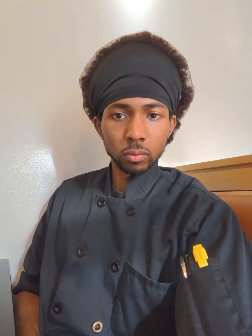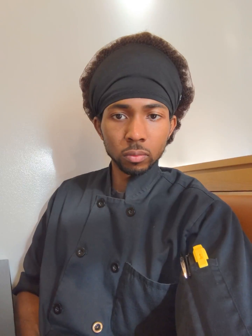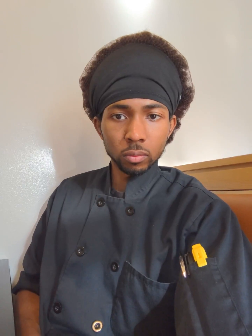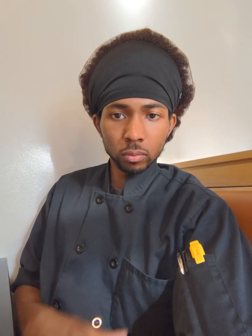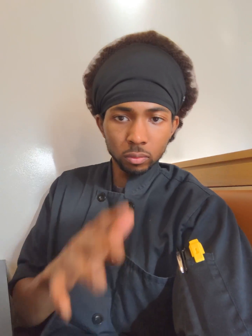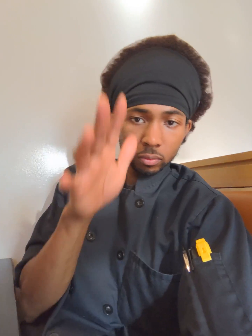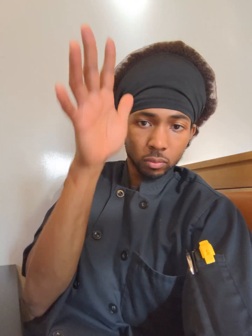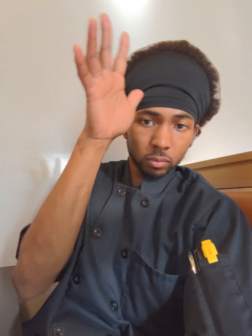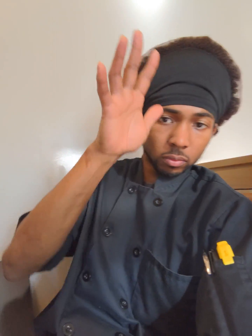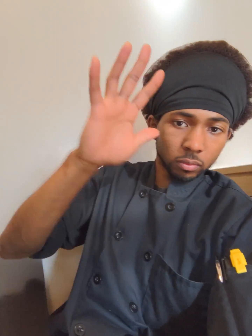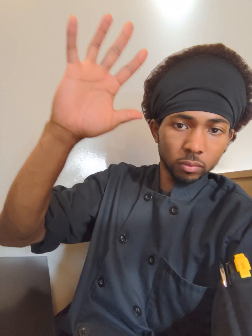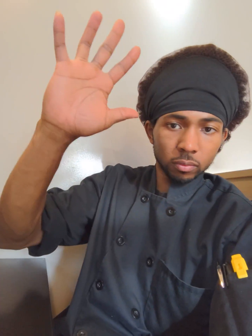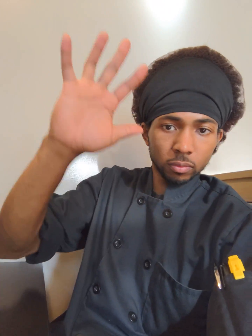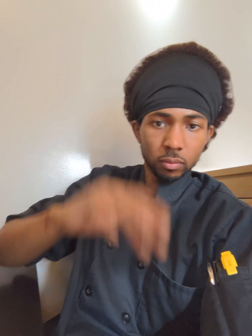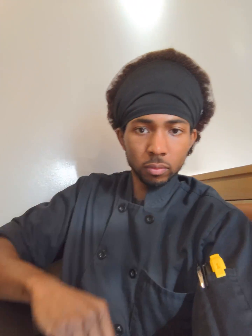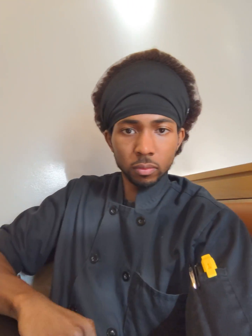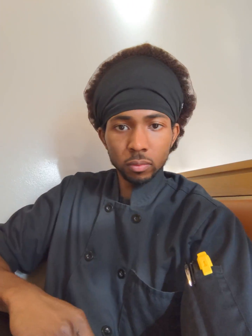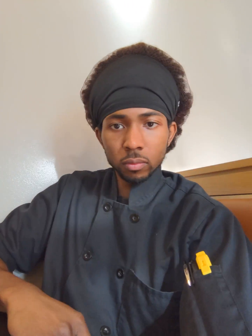moose